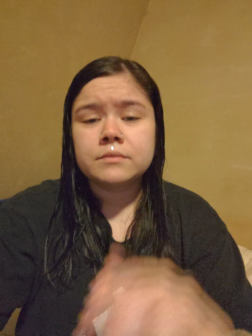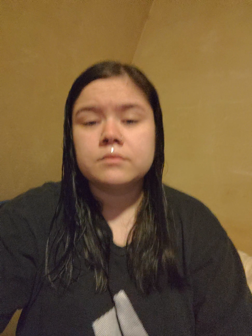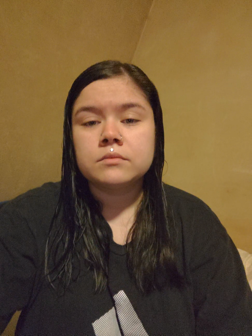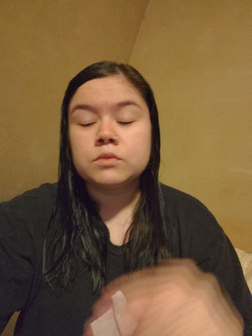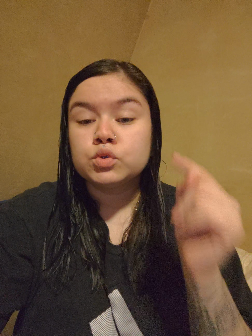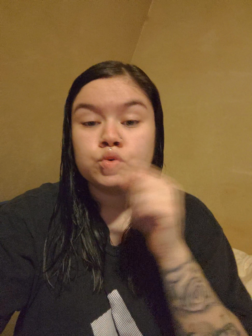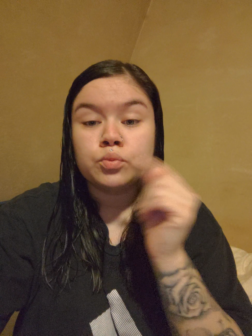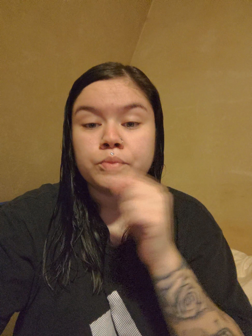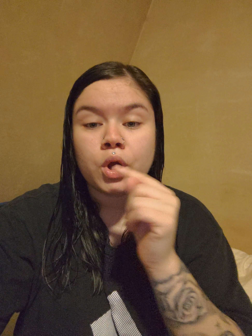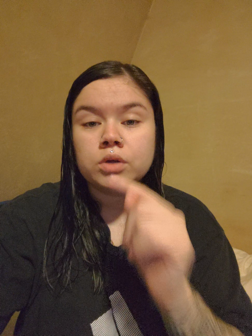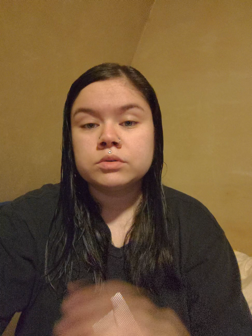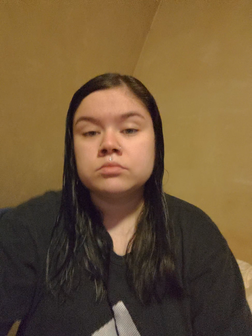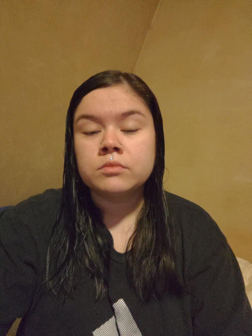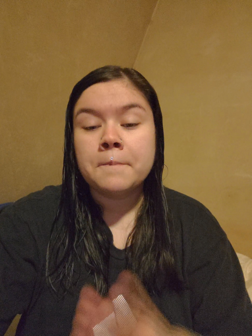toothbrush